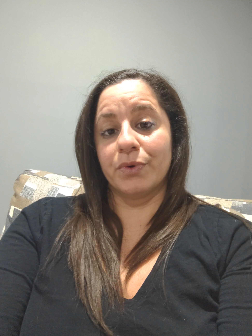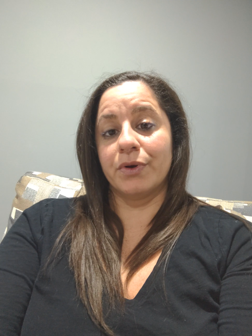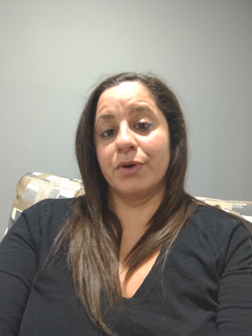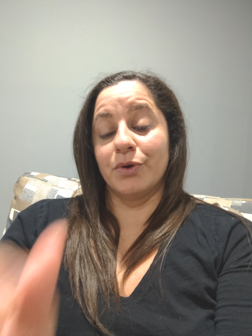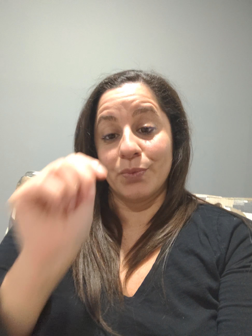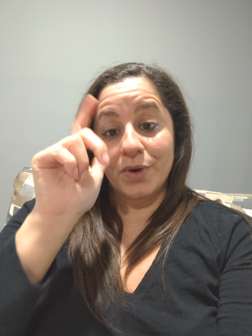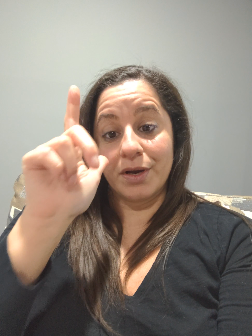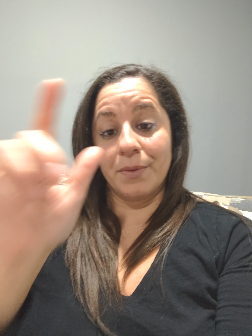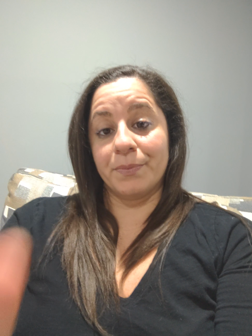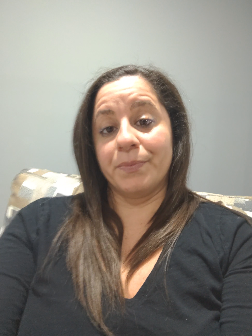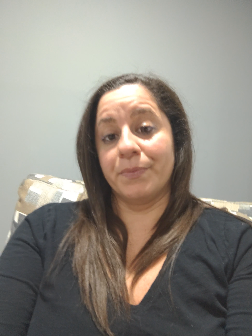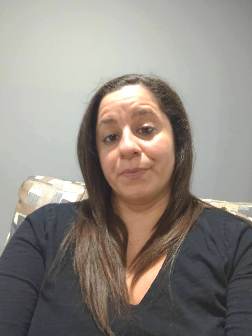wake